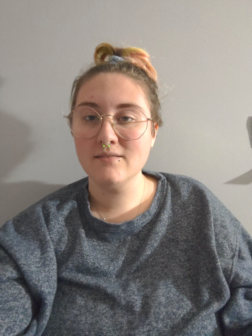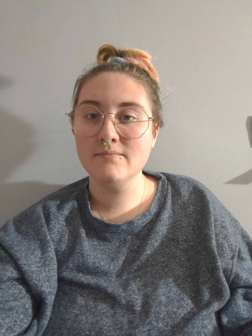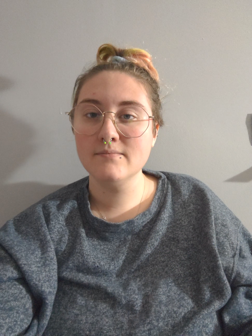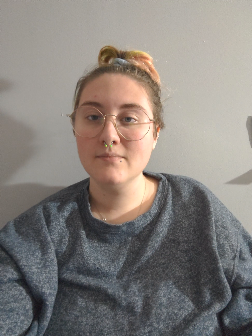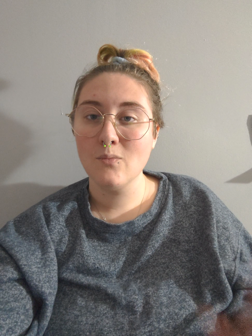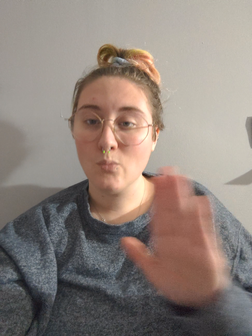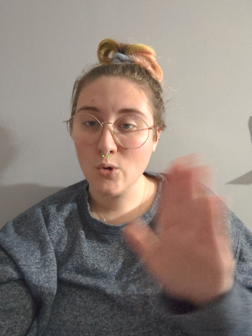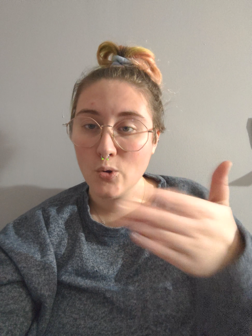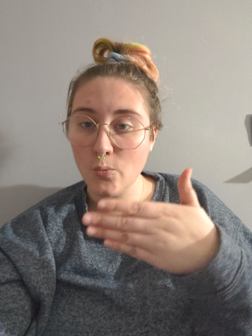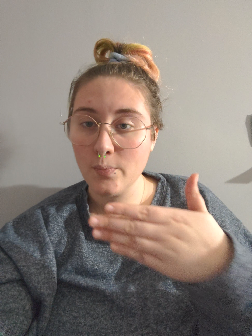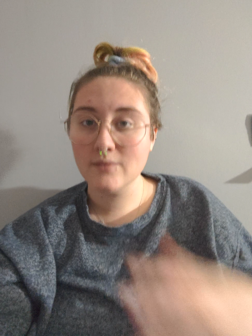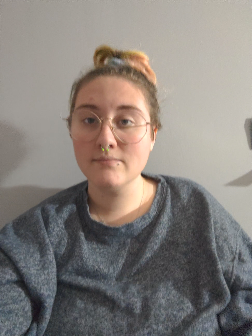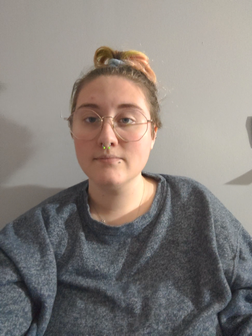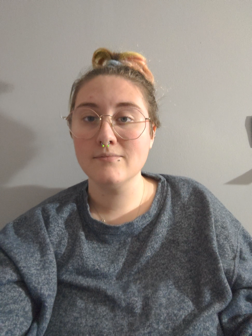room